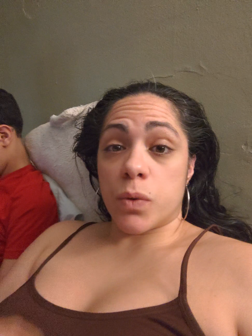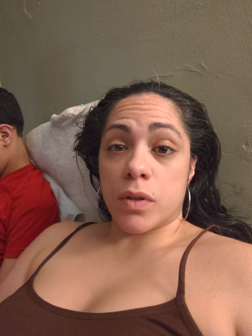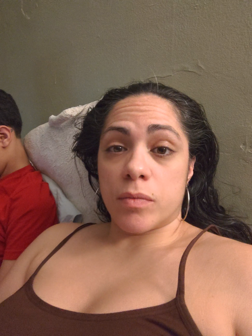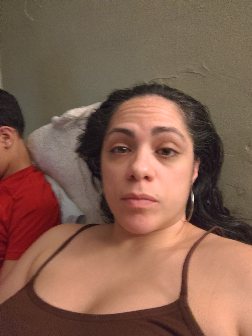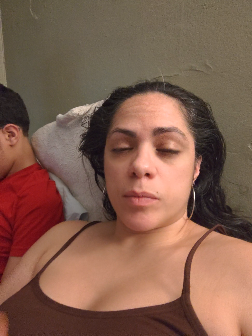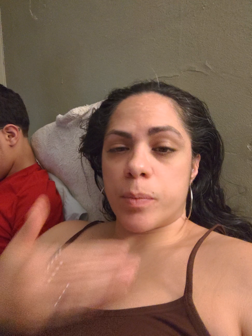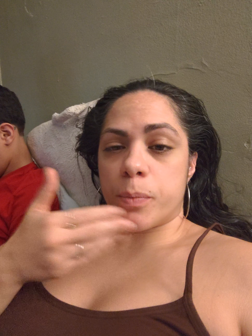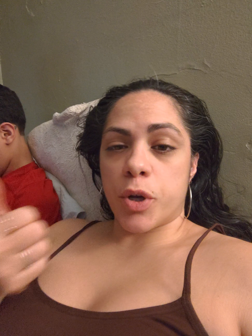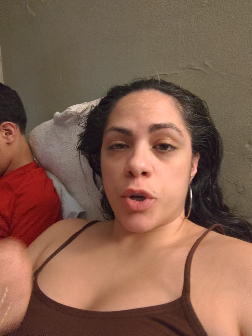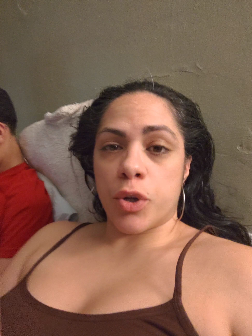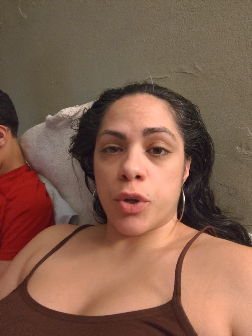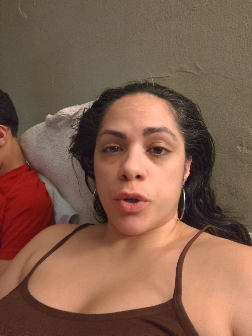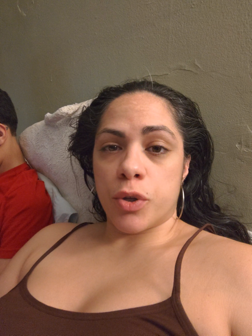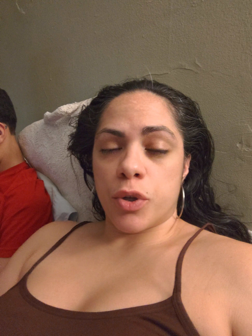better